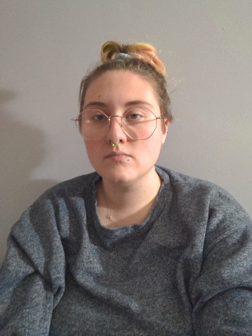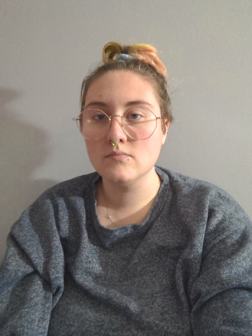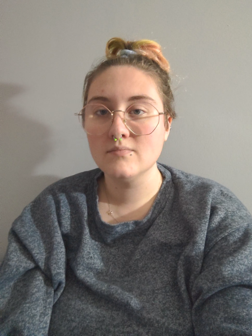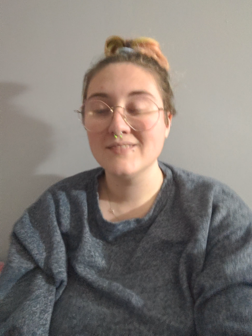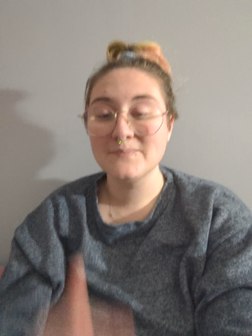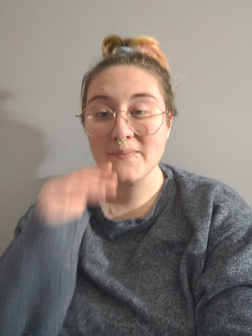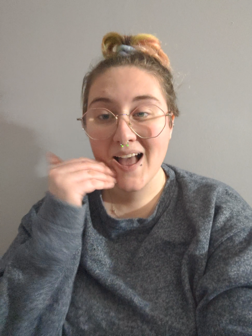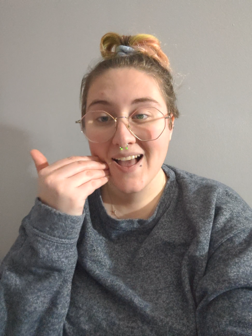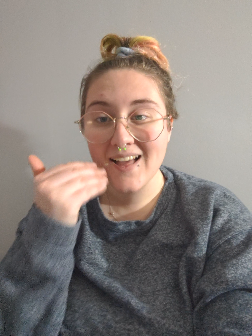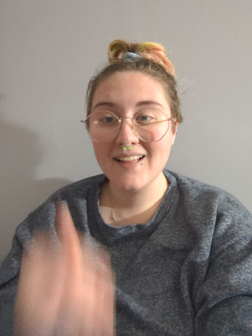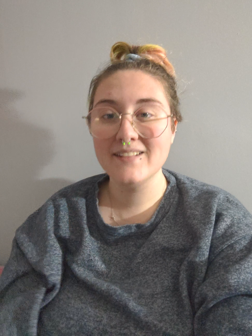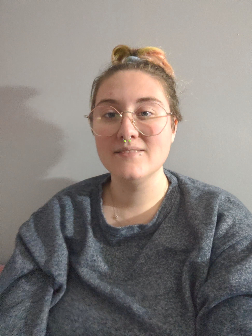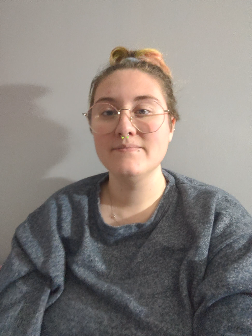smile